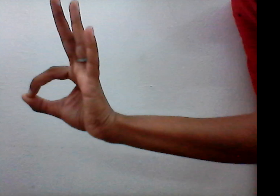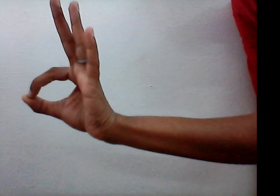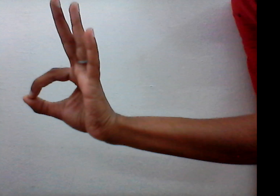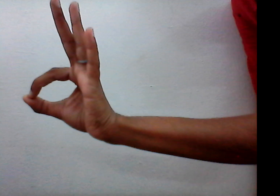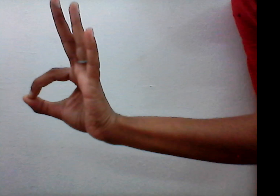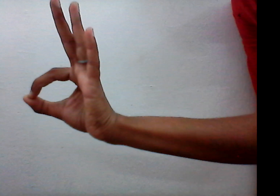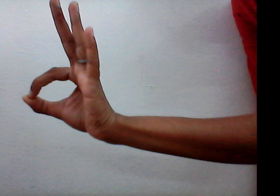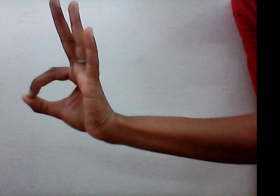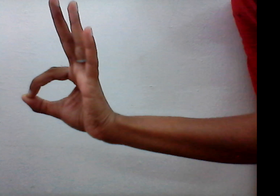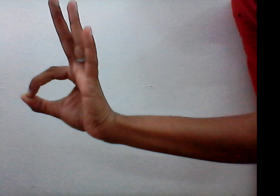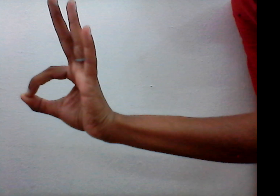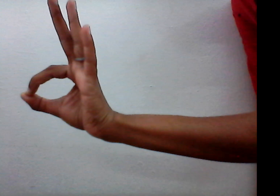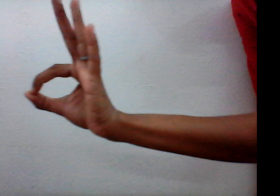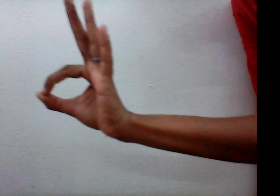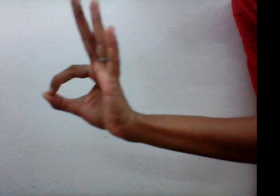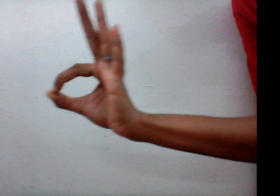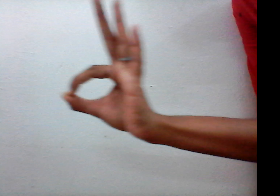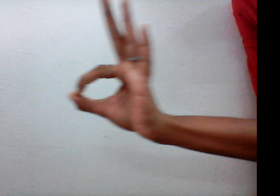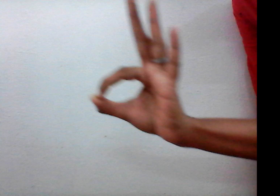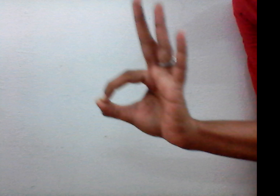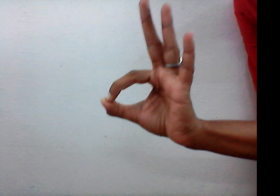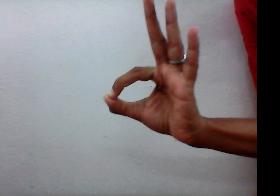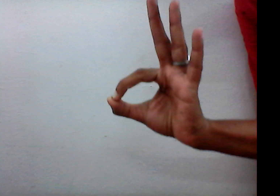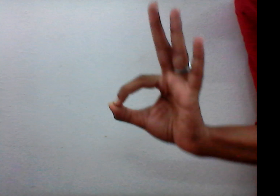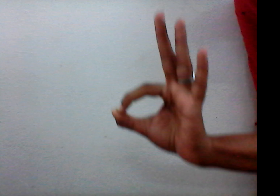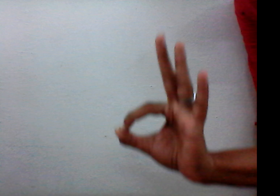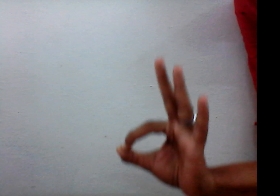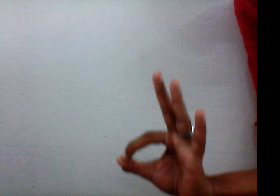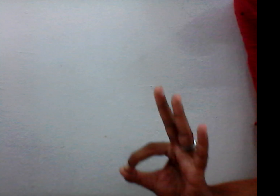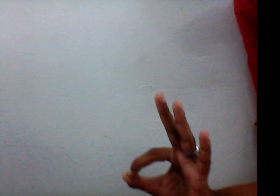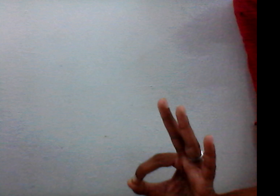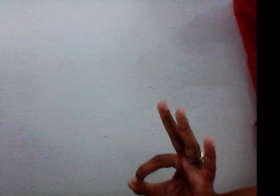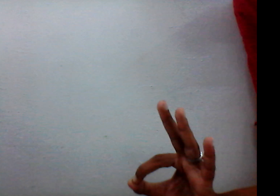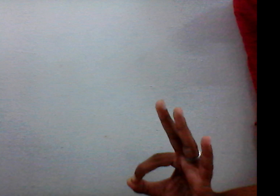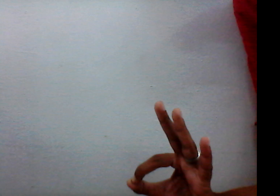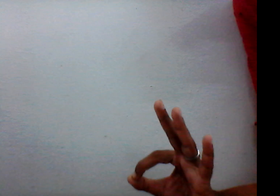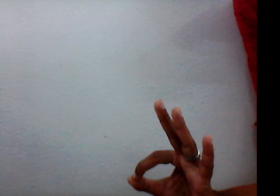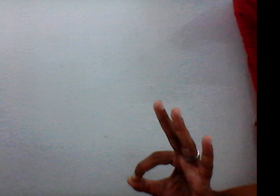ഔ